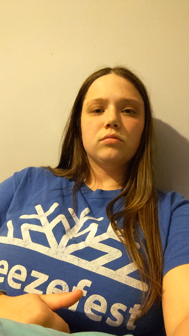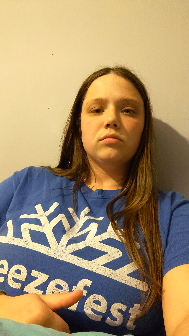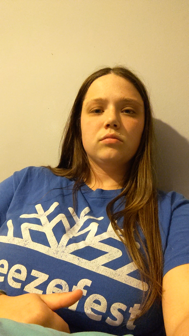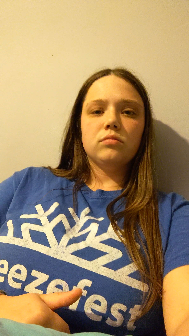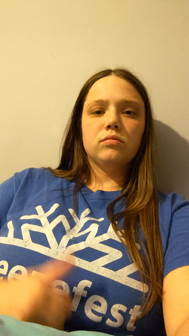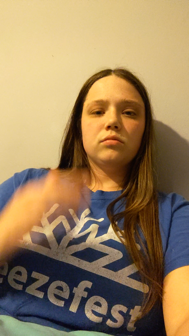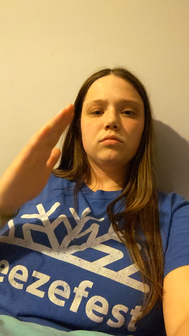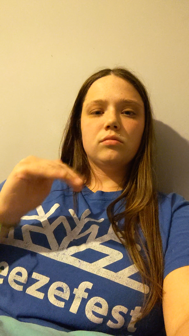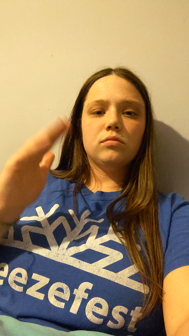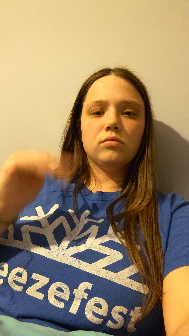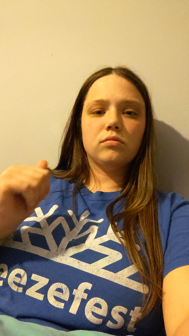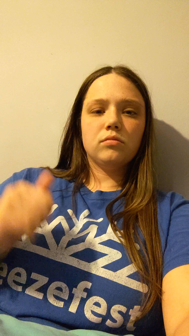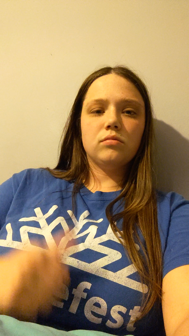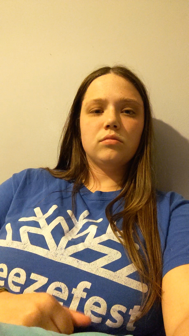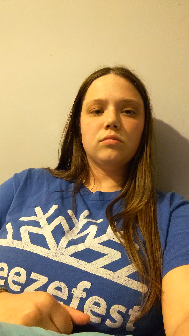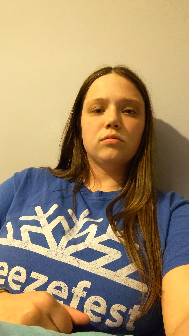downtown